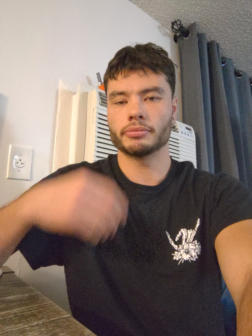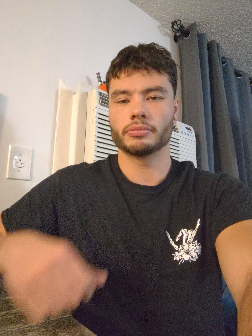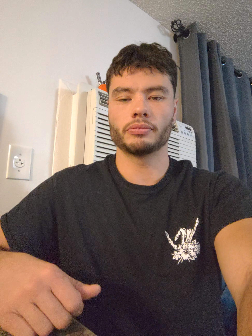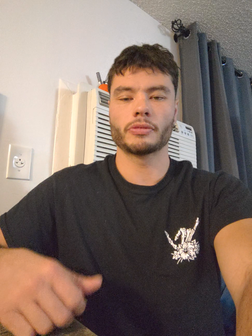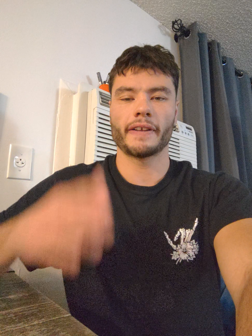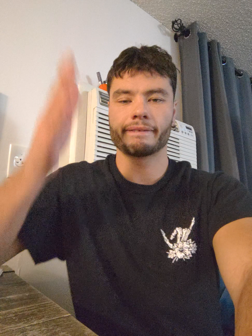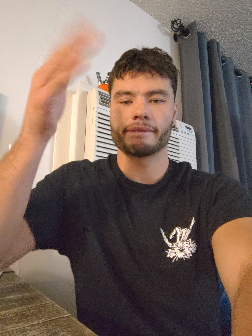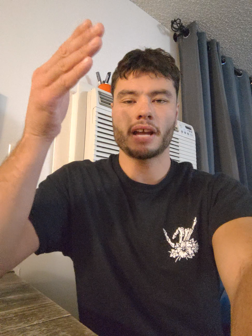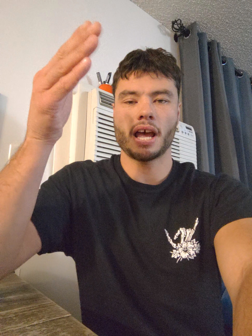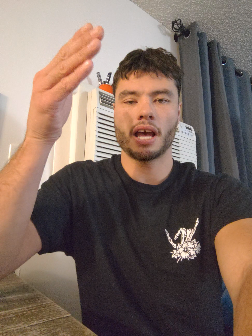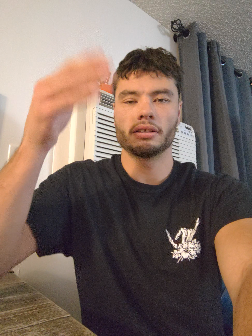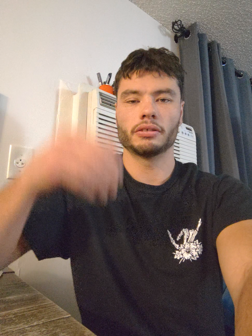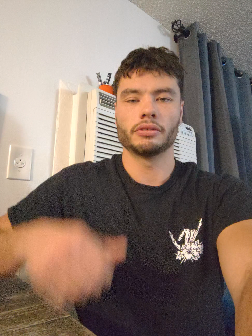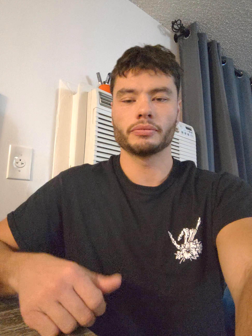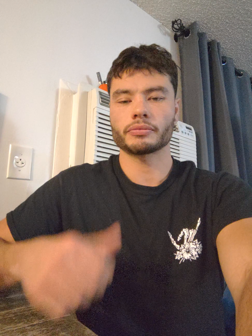flag